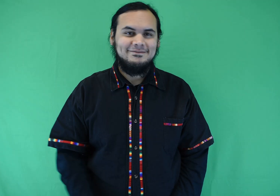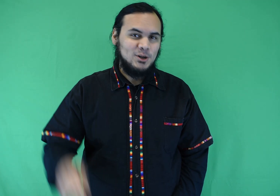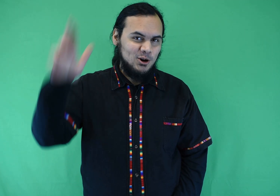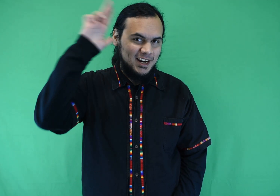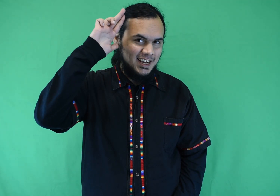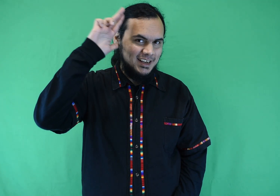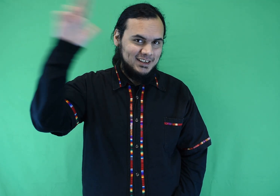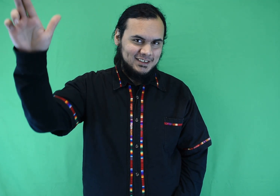hola